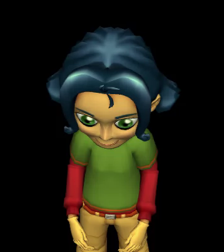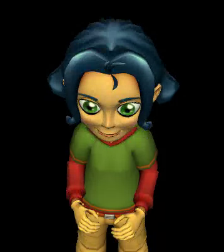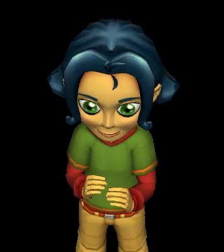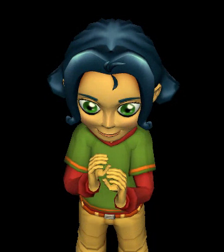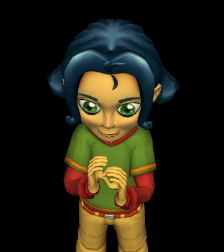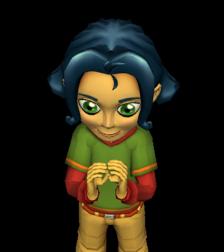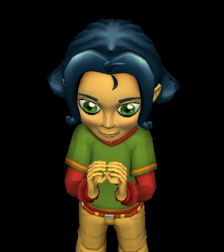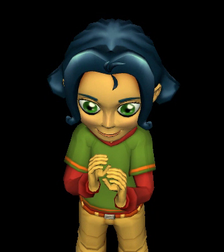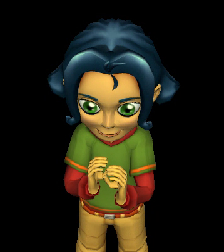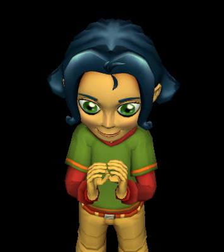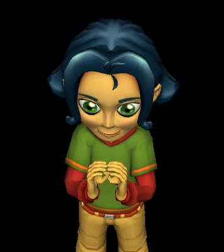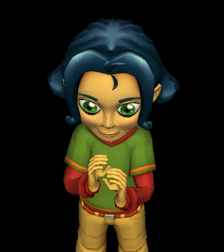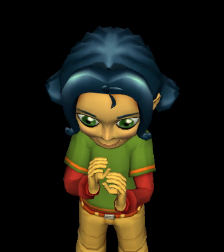تواصل